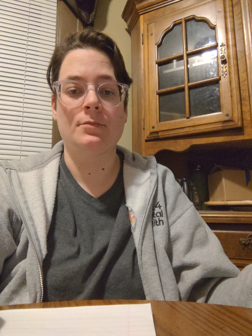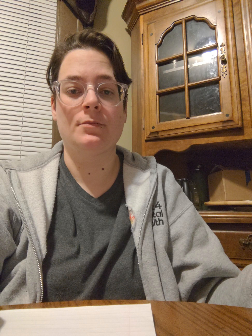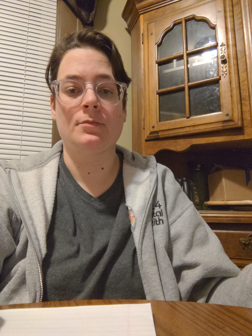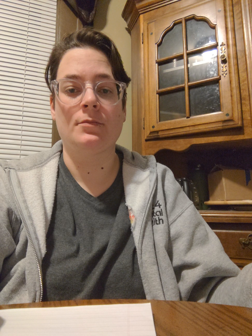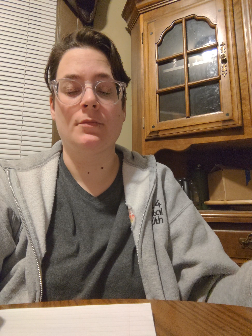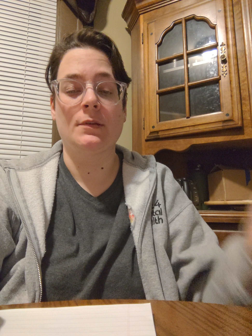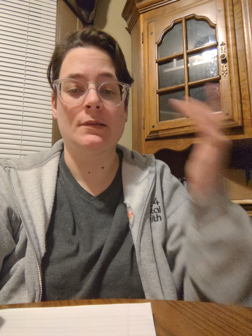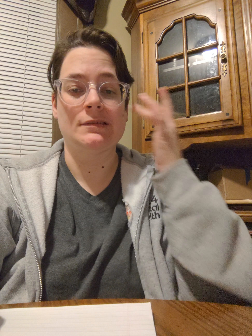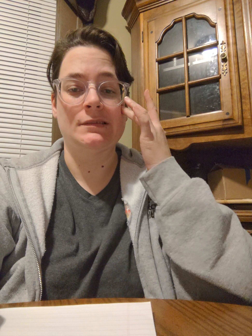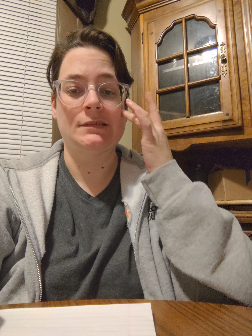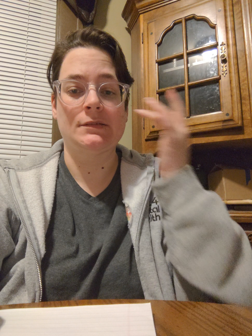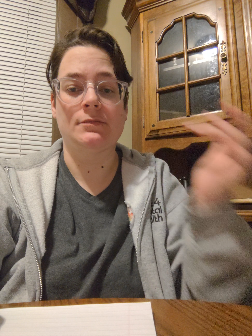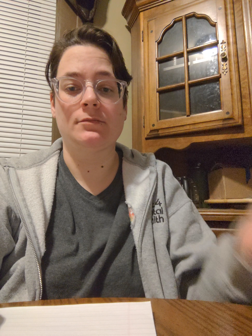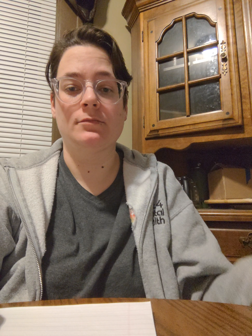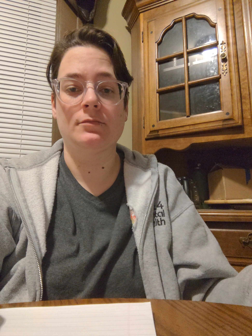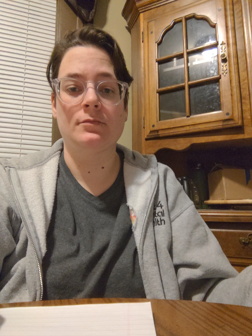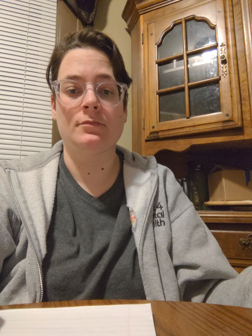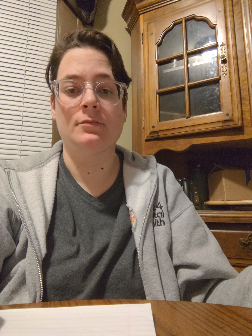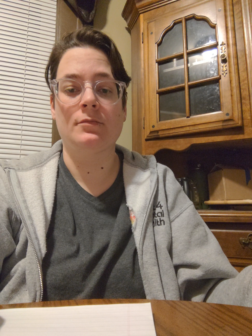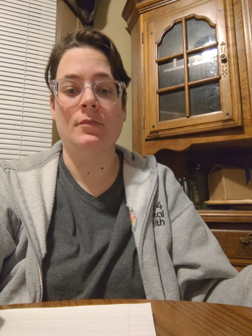sick